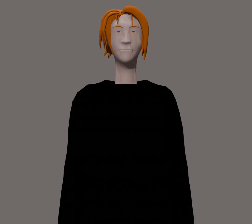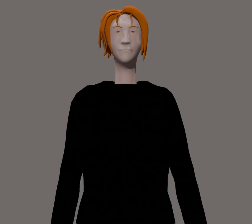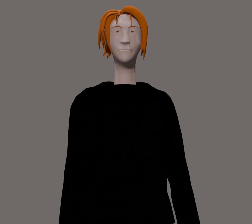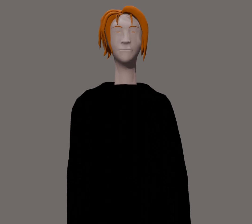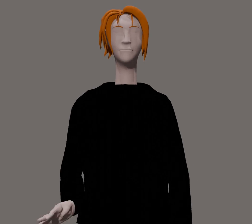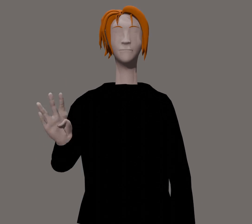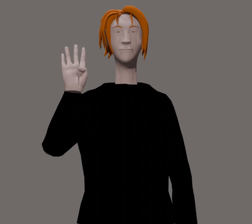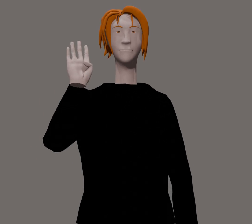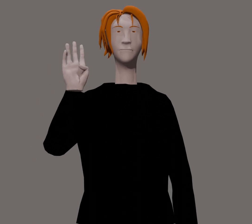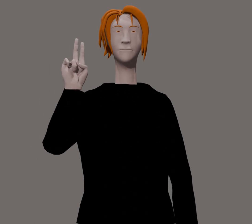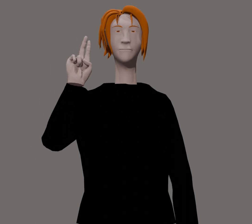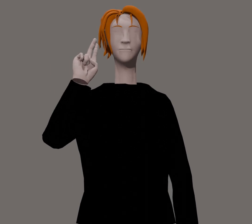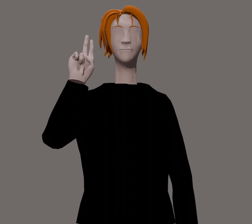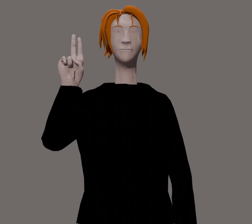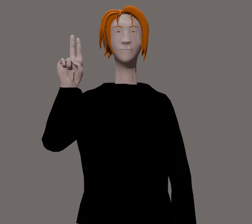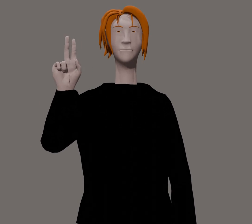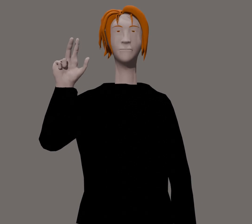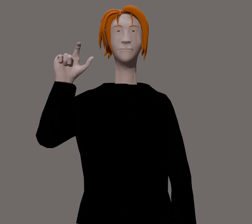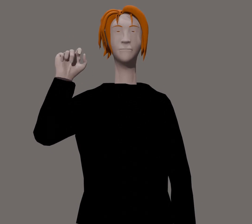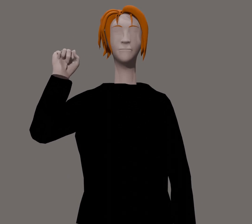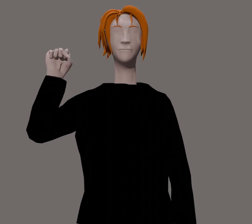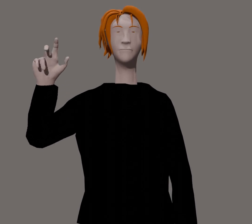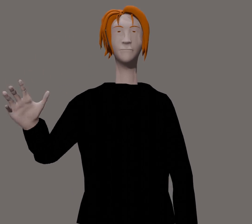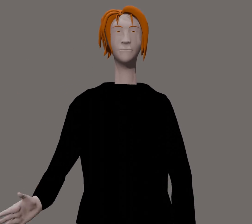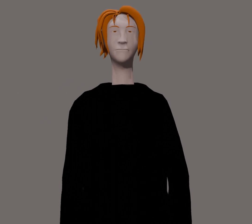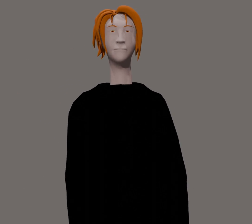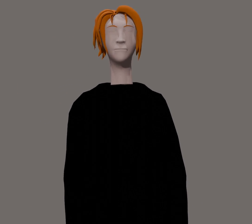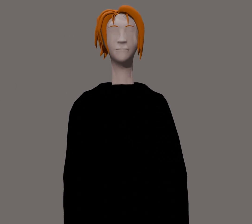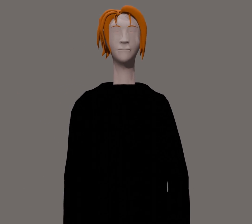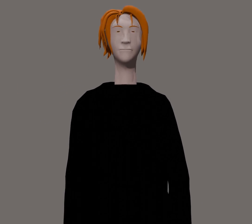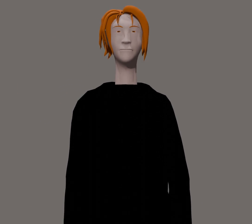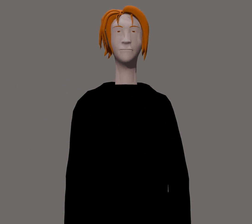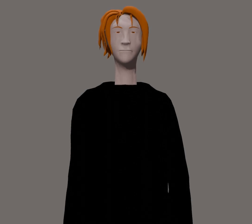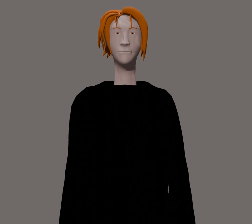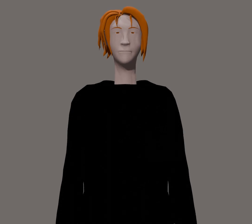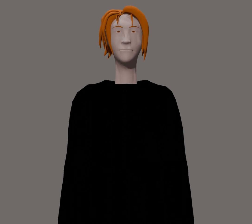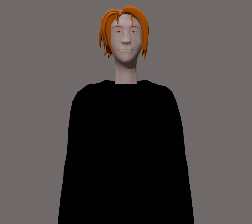Bus FS